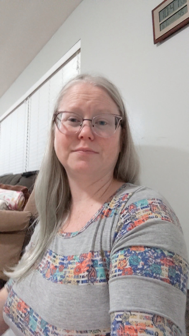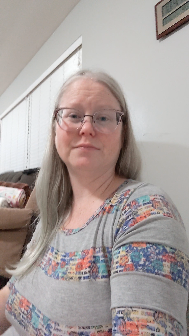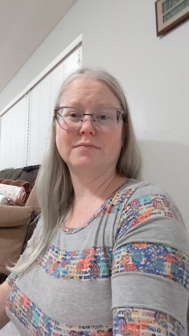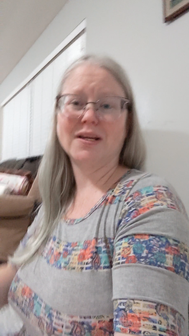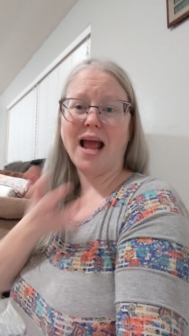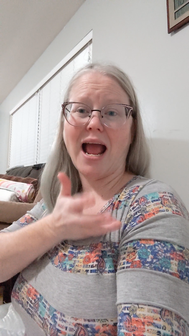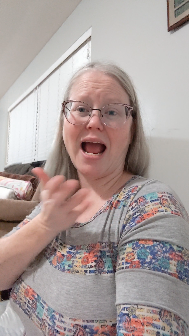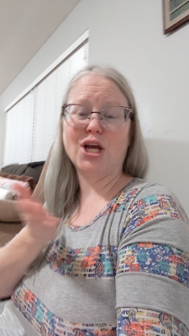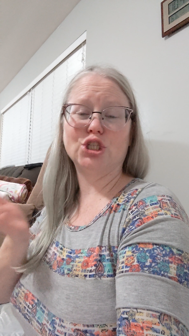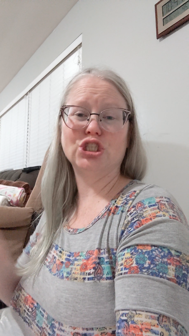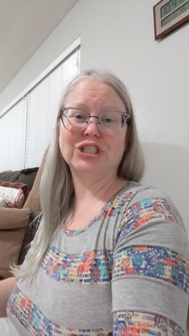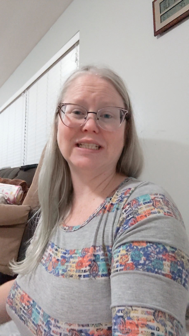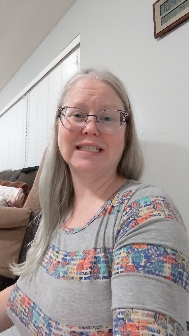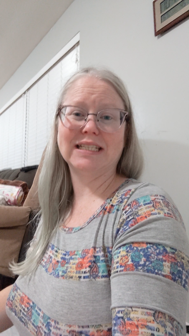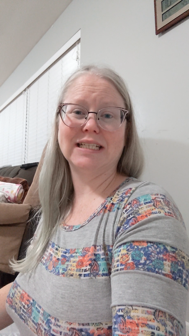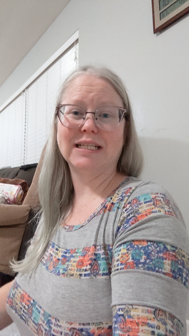carry